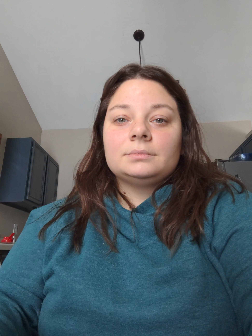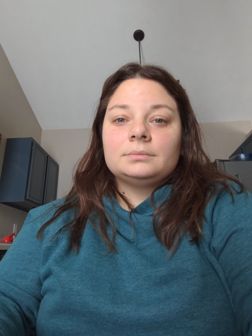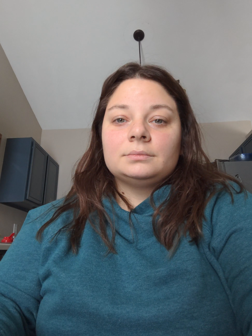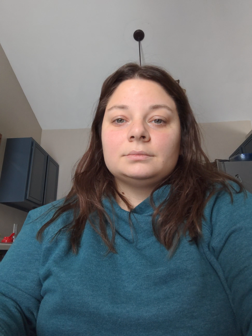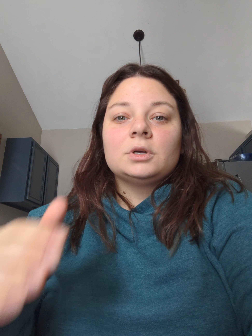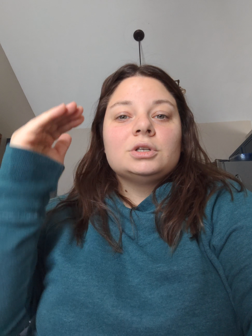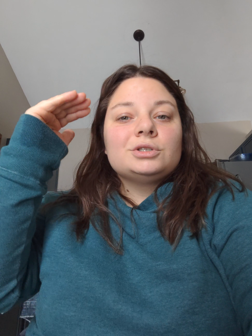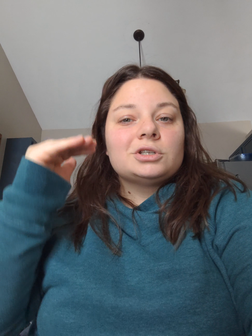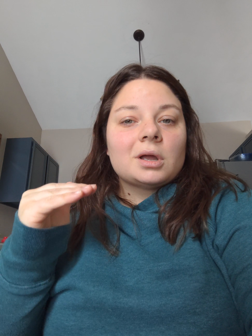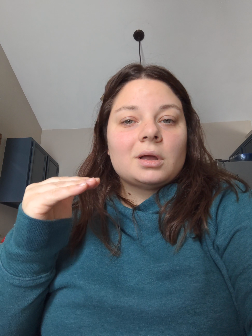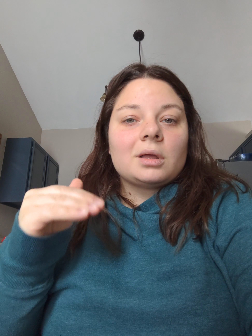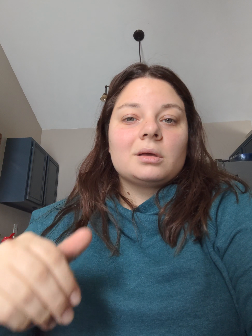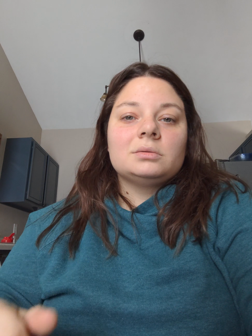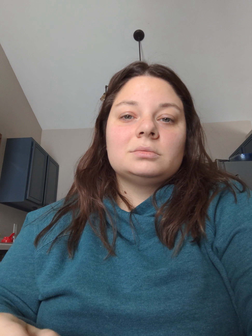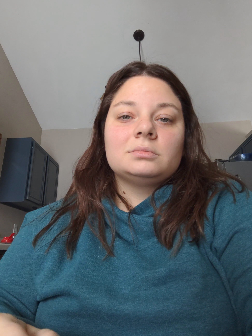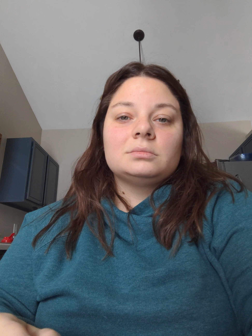child